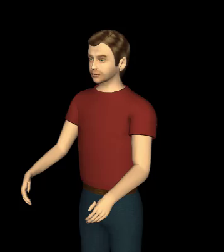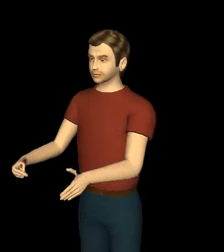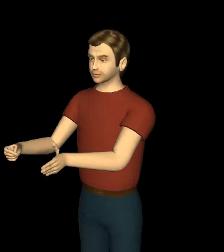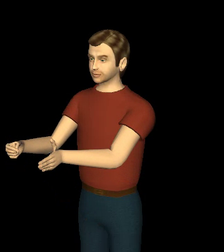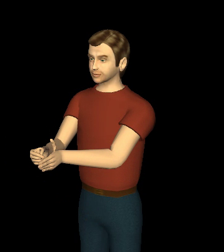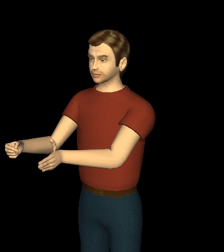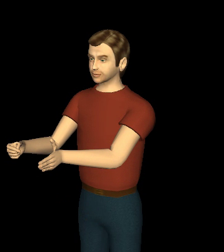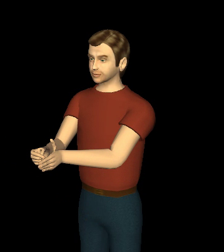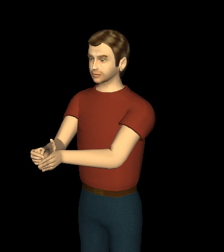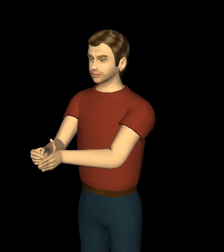متى